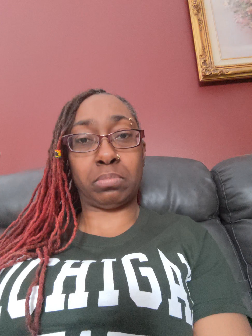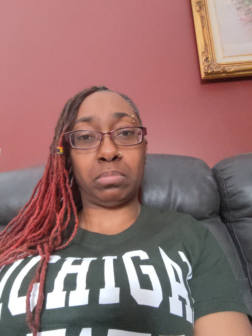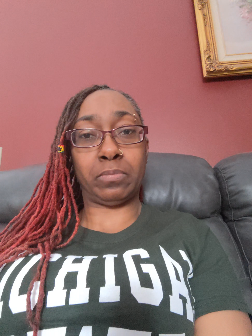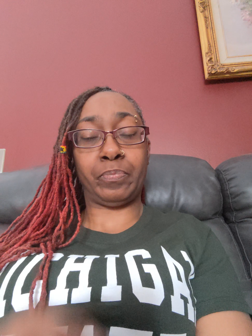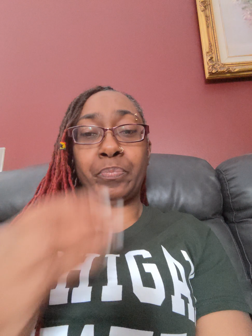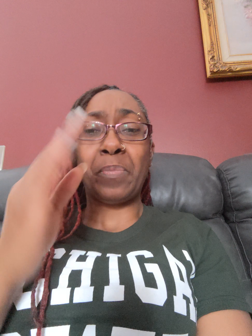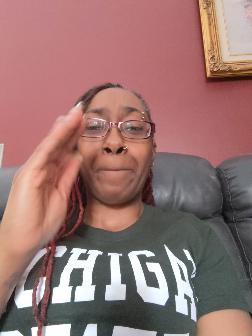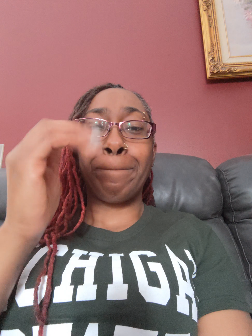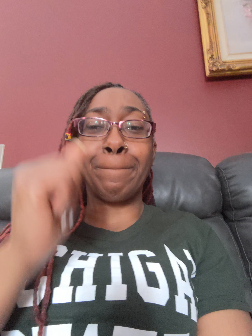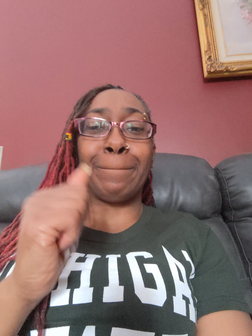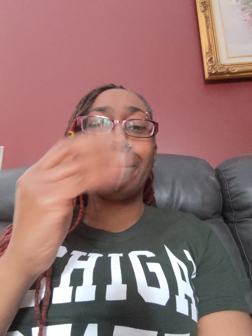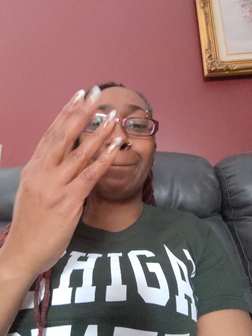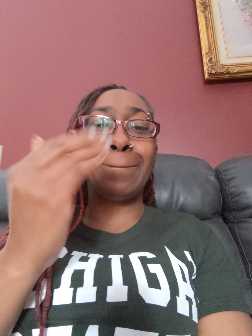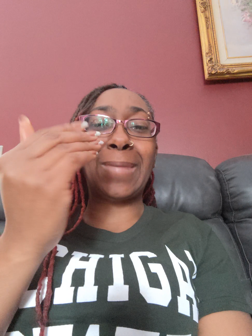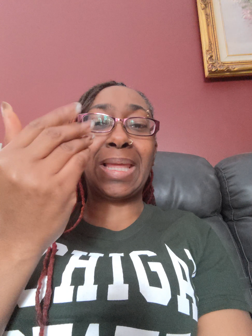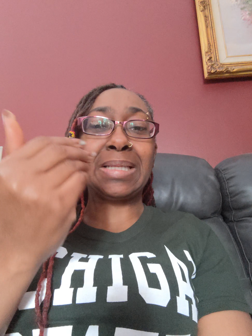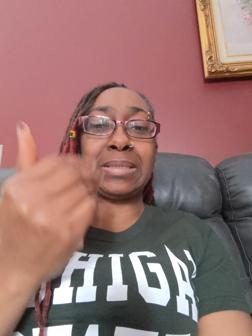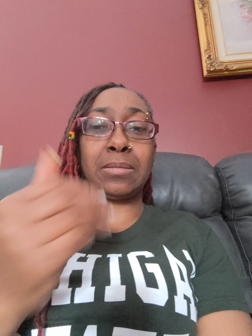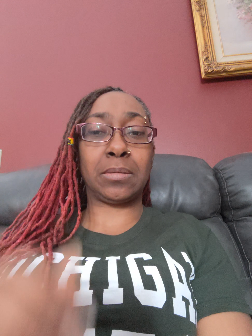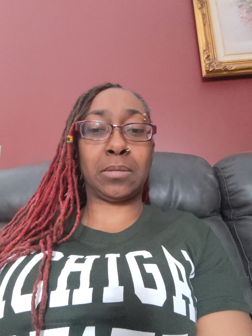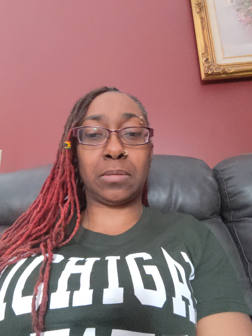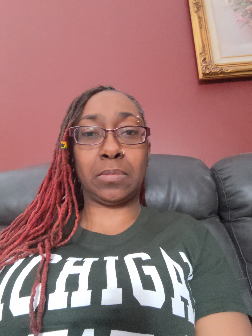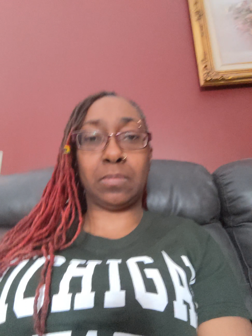mitten